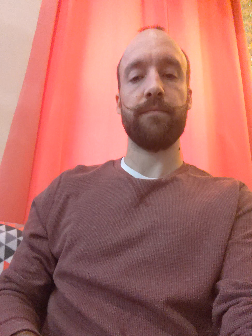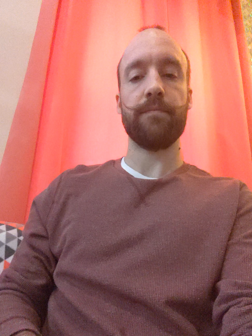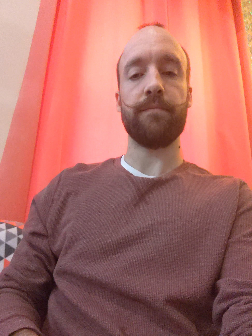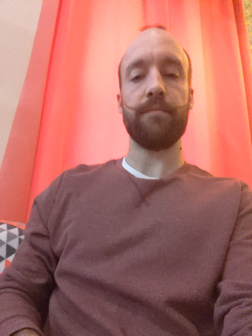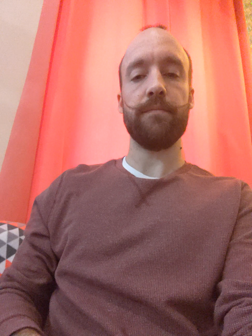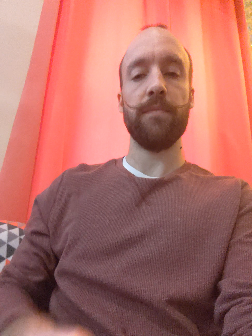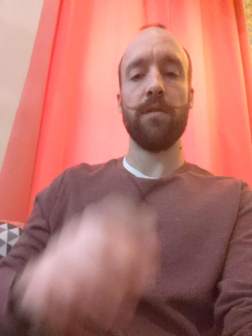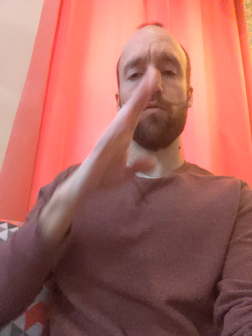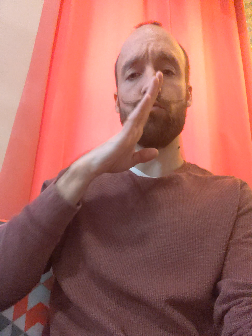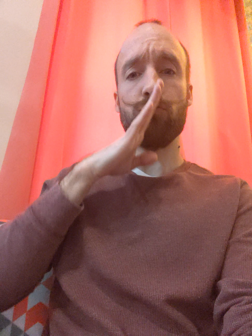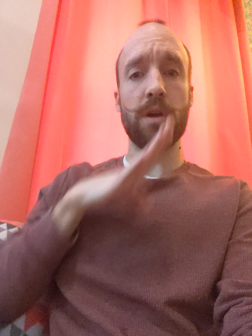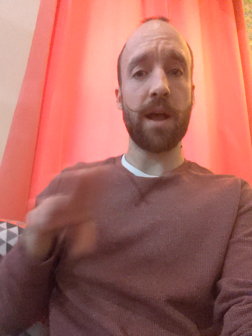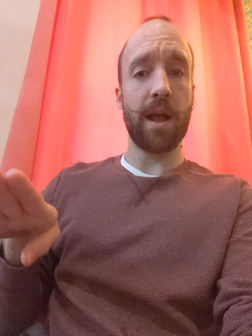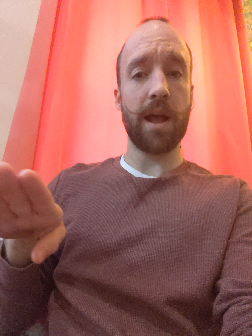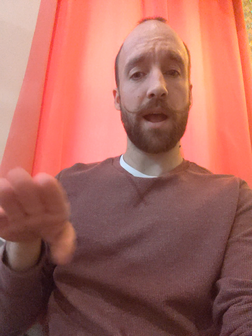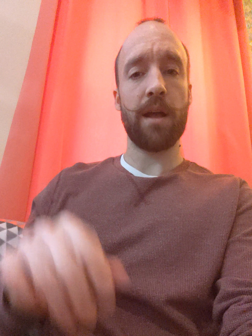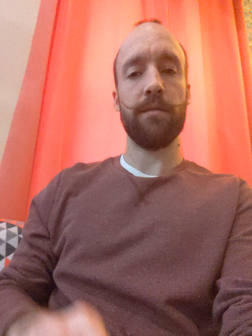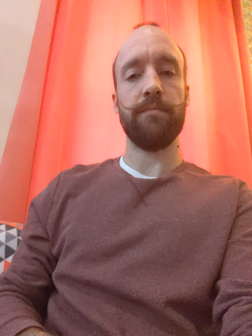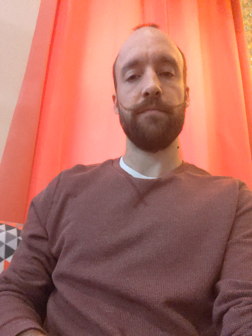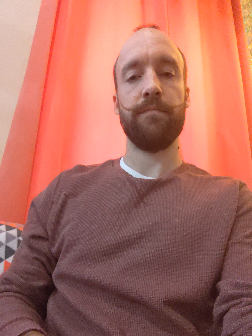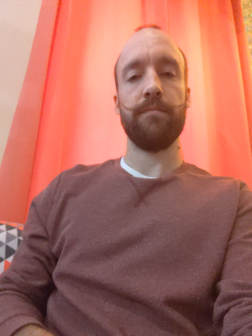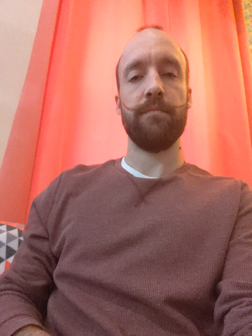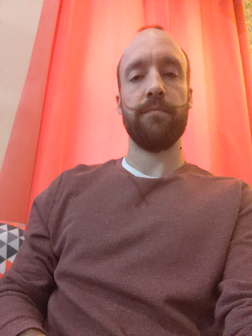quiet